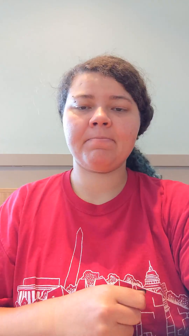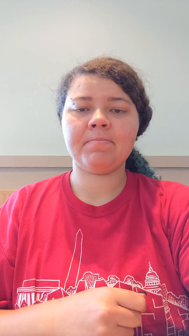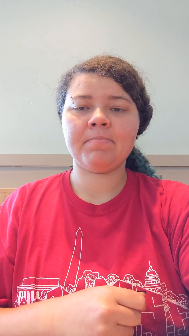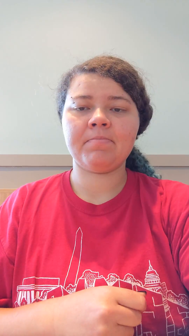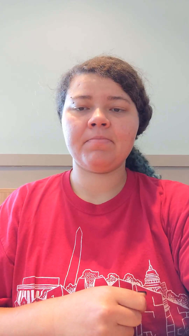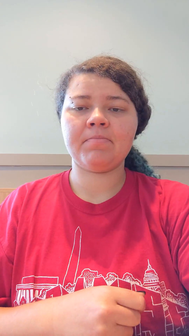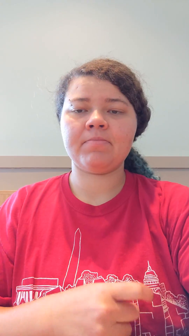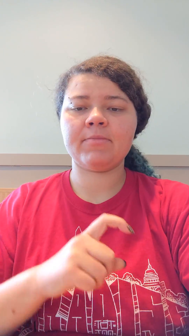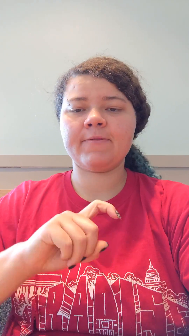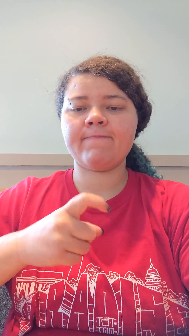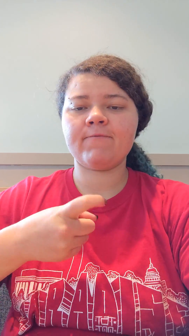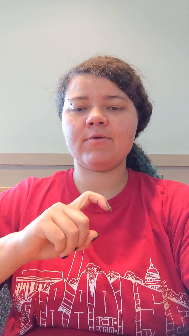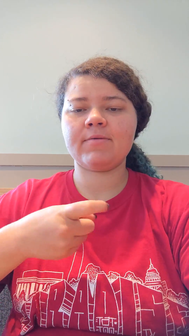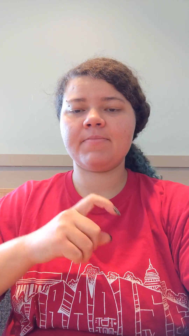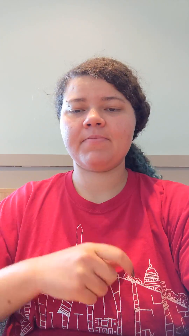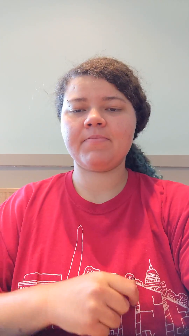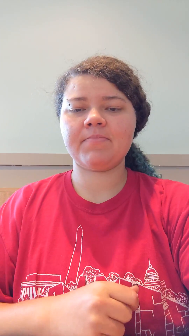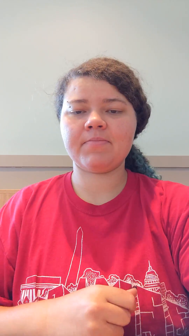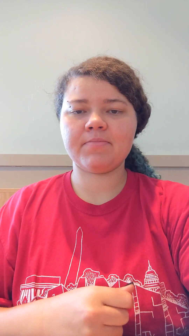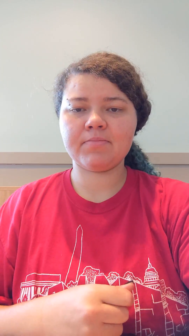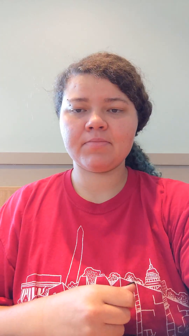friend